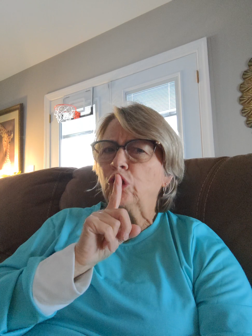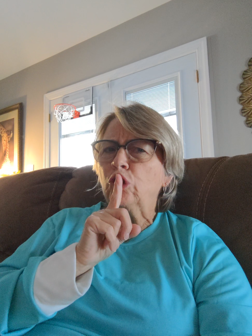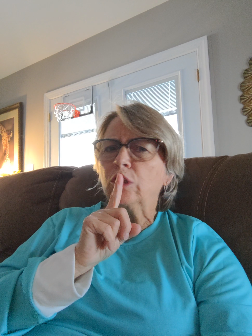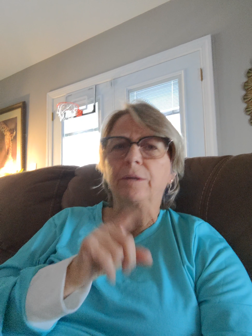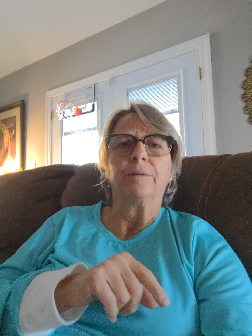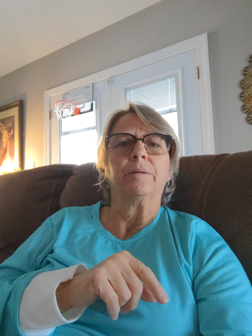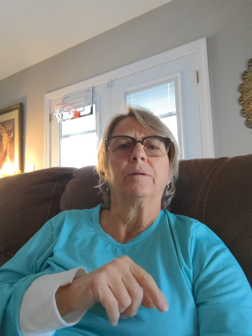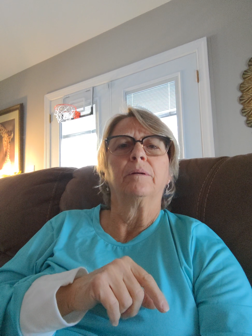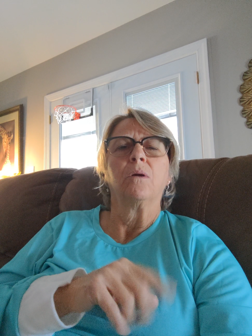shhh